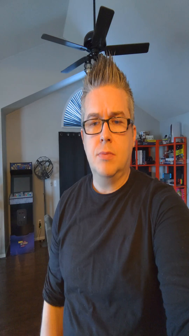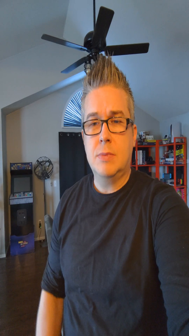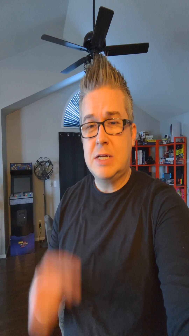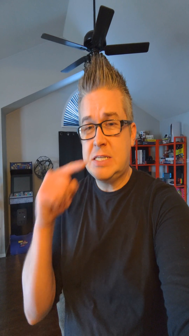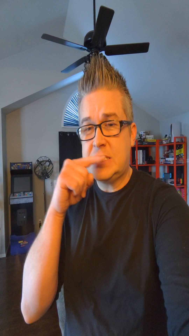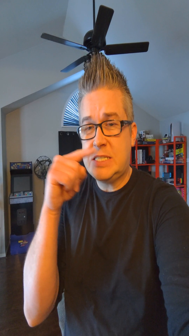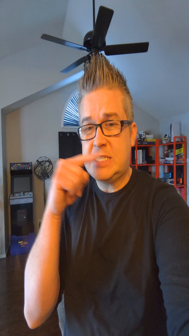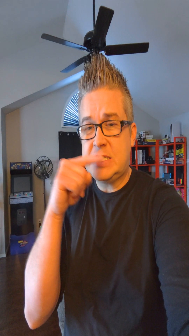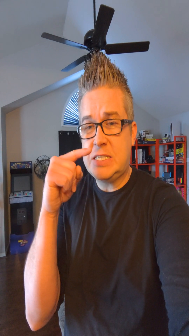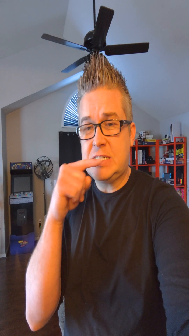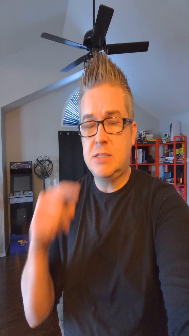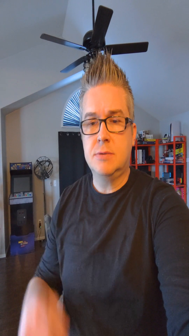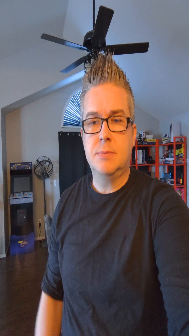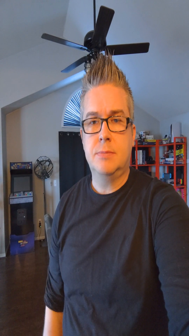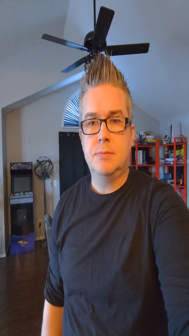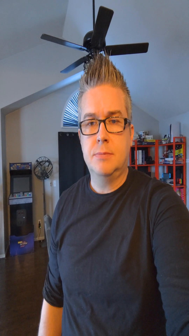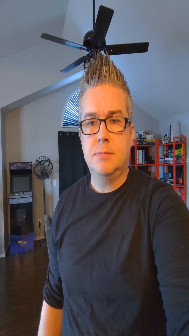toothbrush